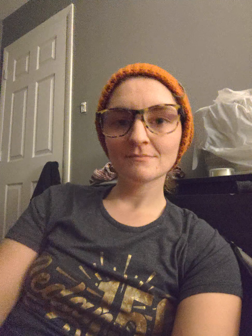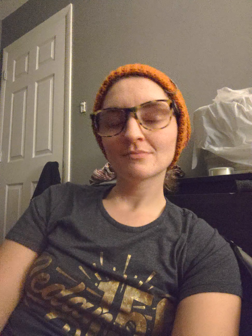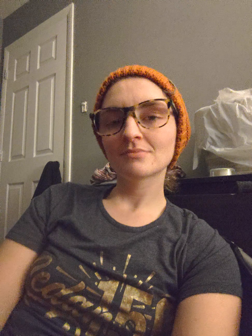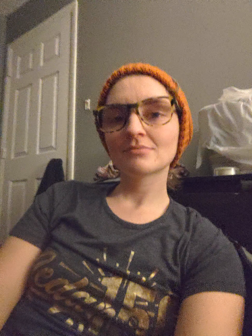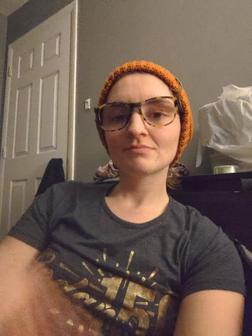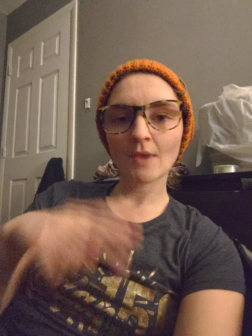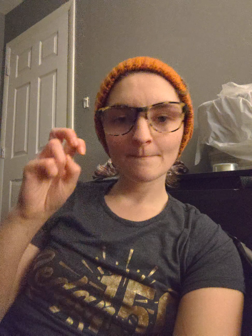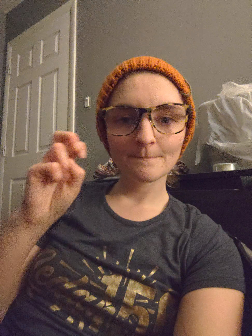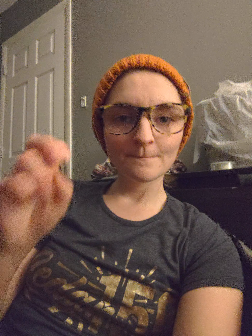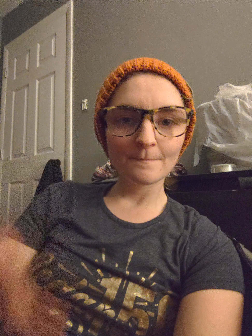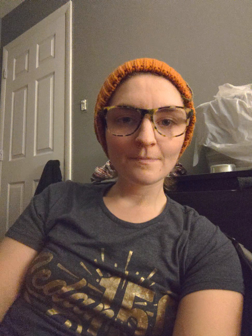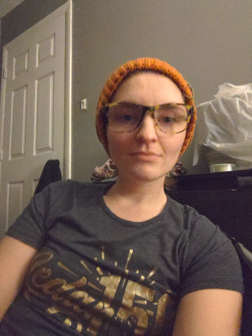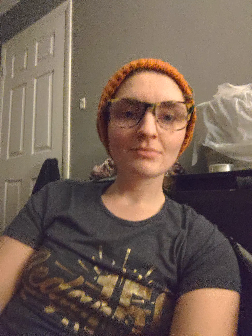jump